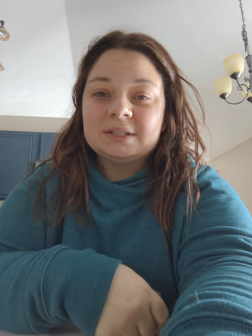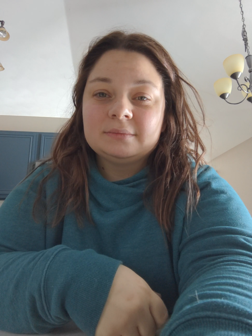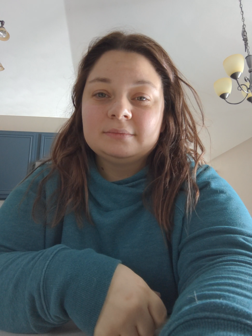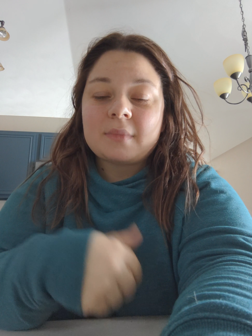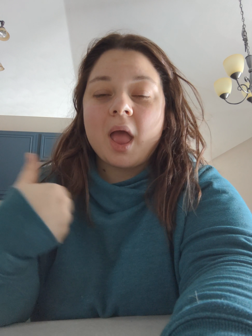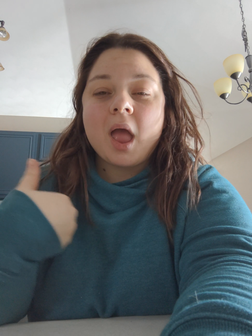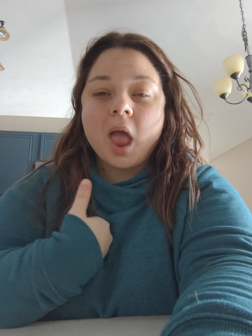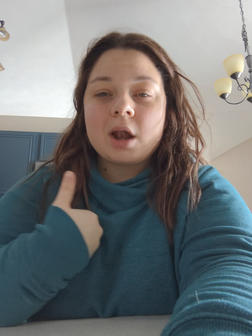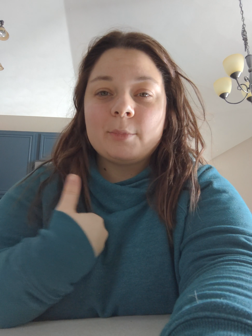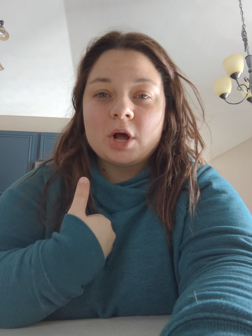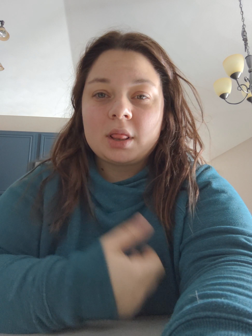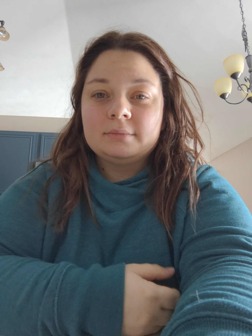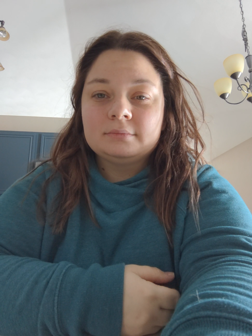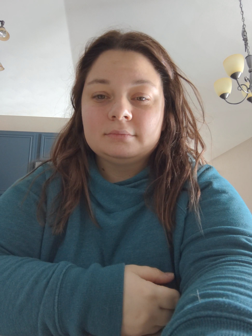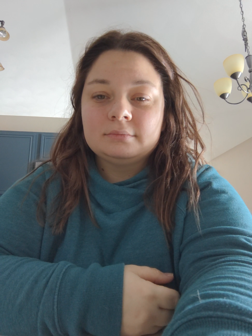animal